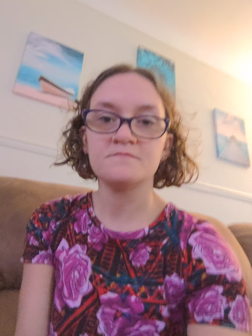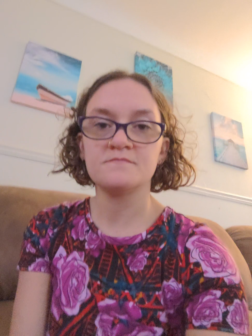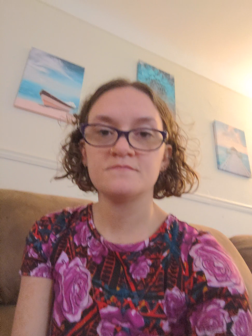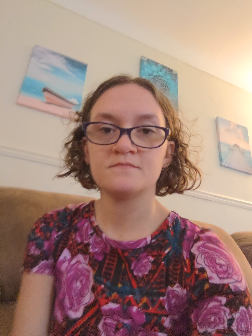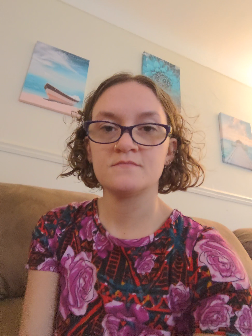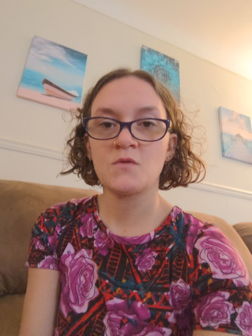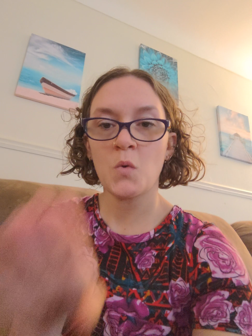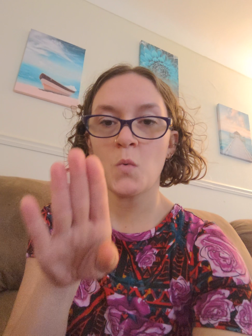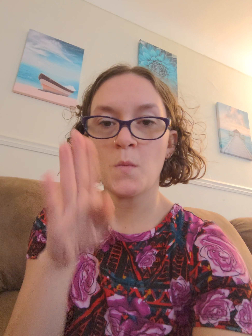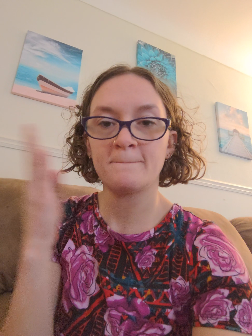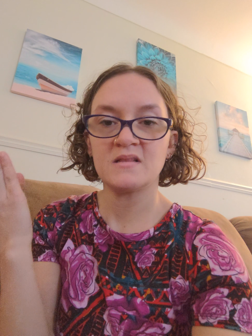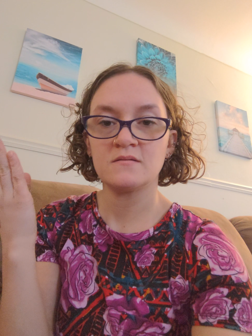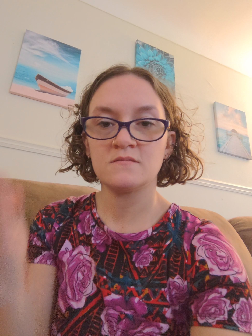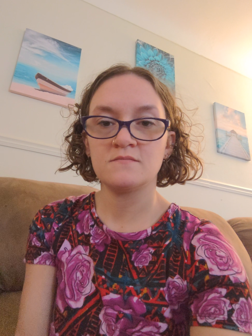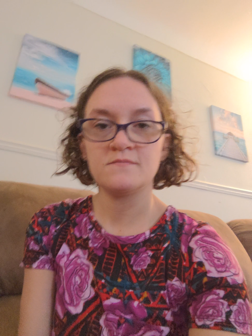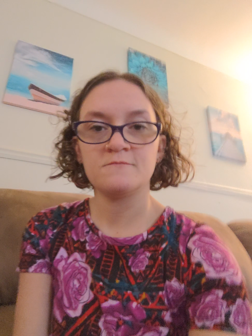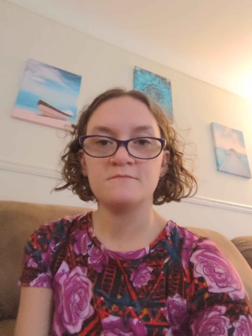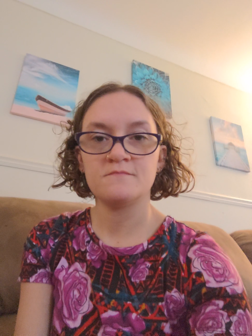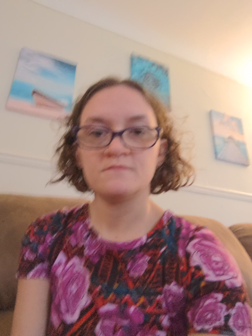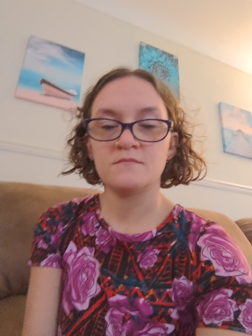open